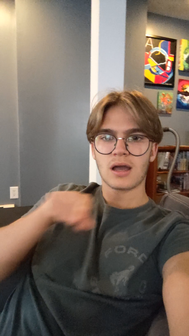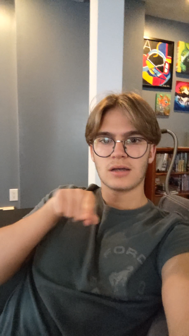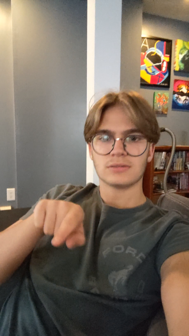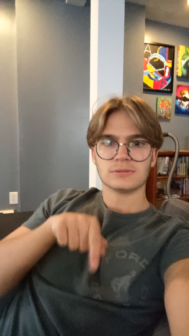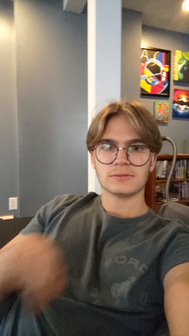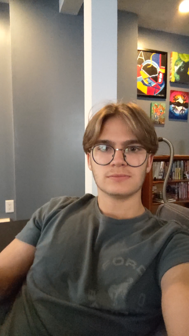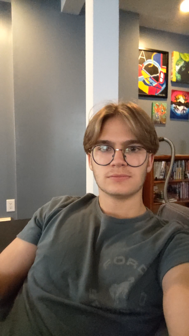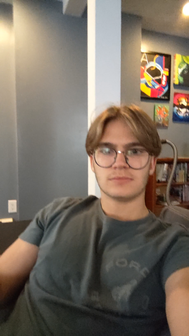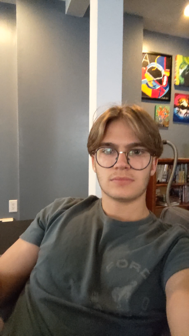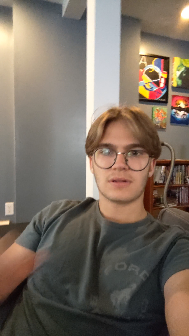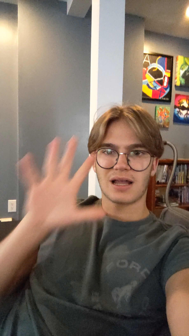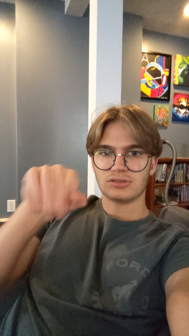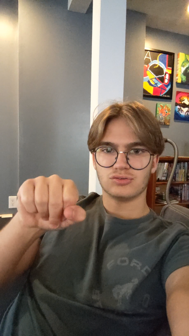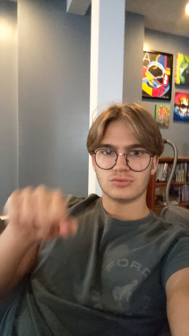catch